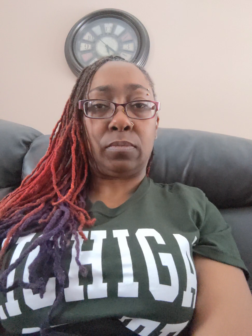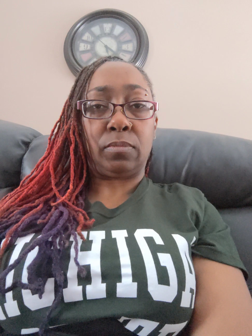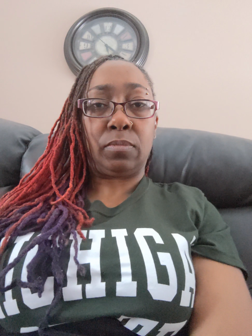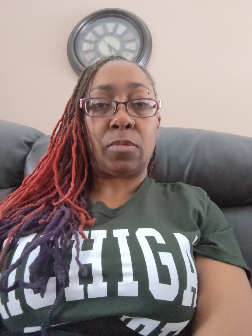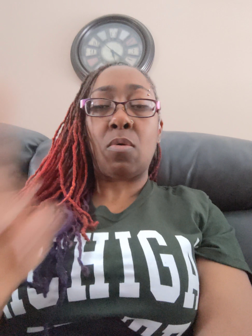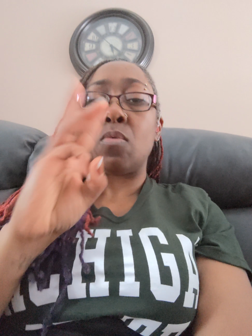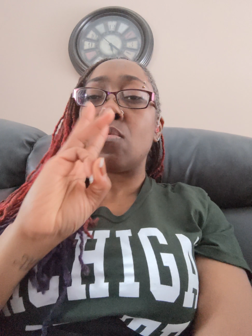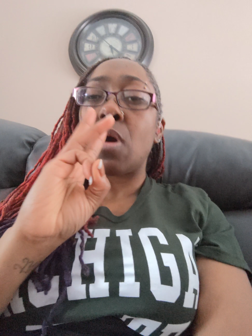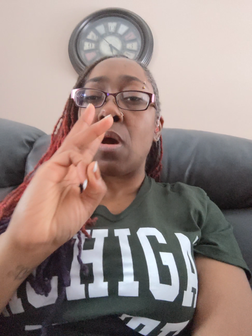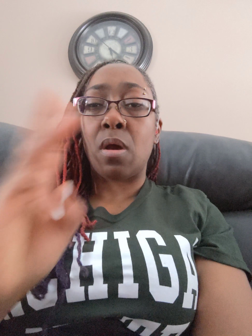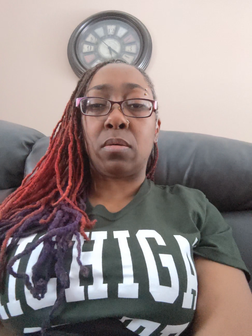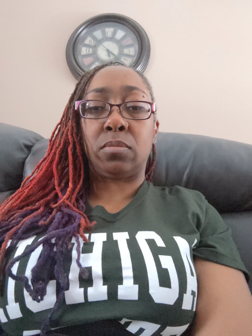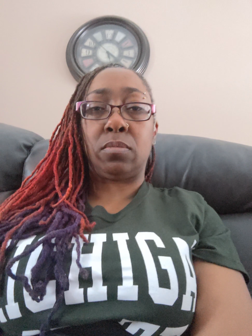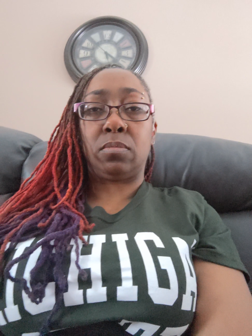water